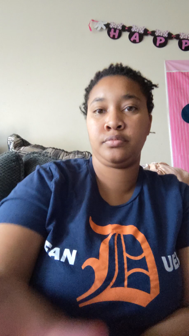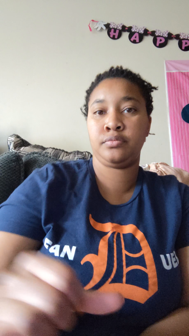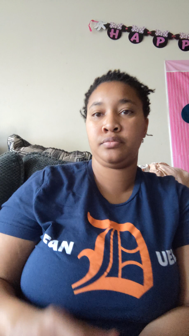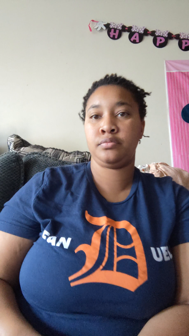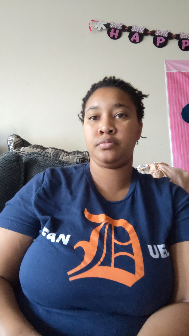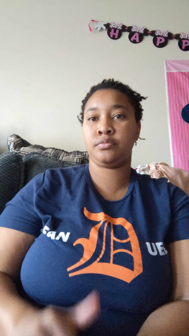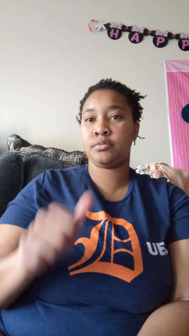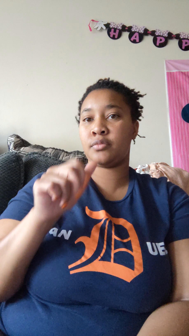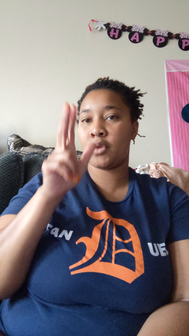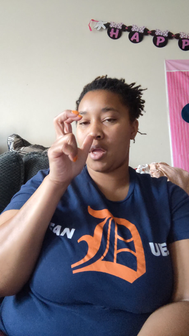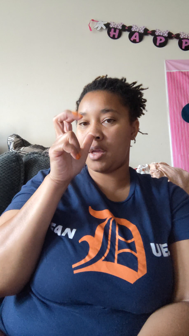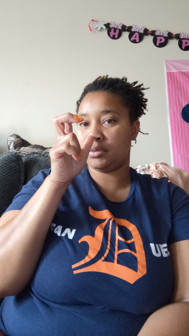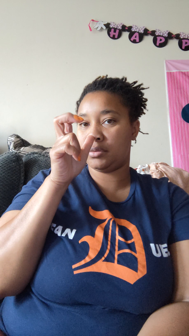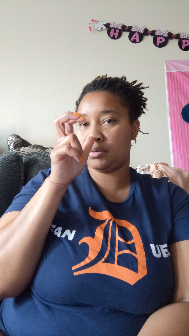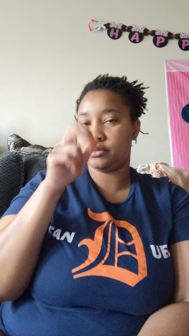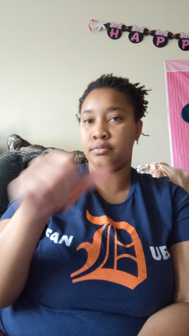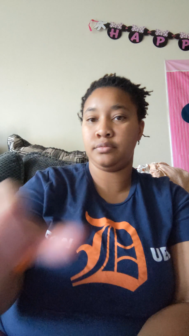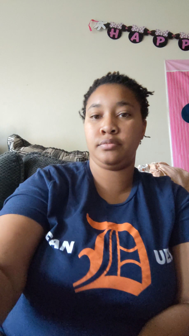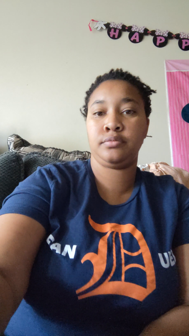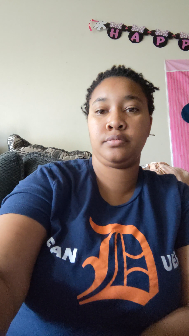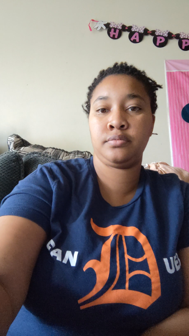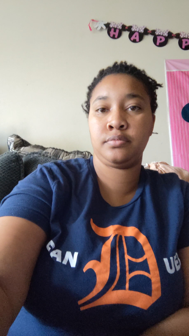ant